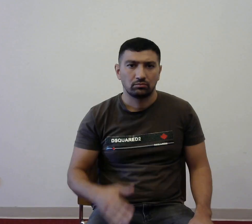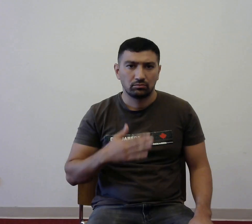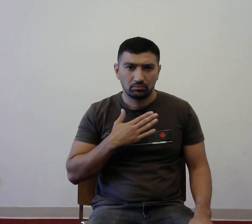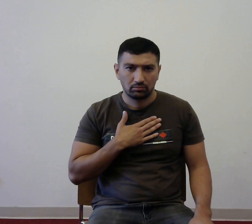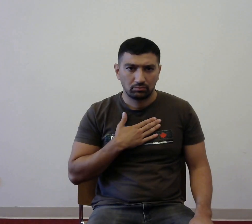mən